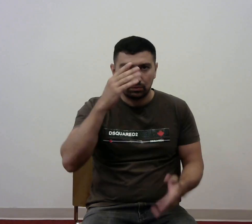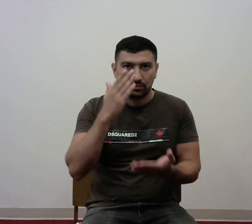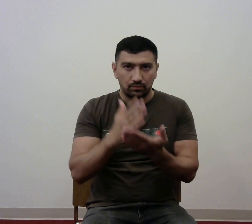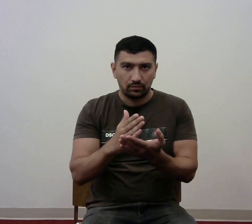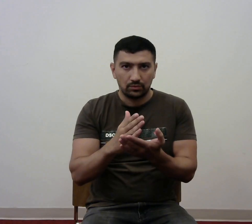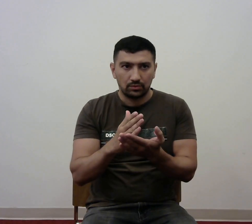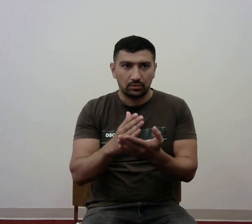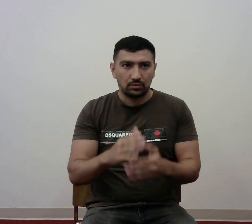var